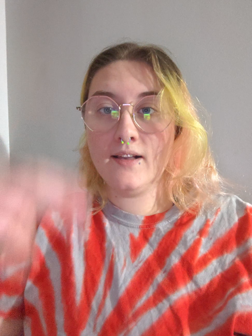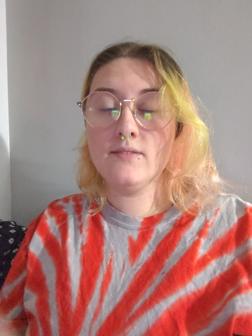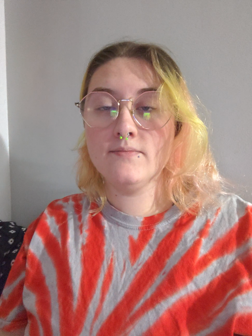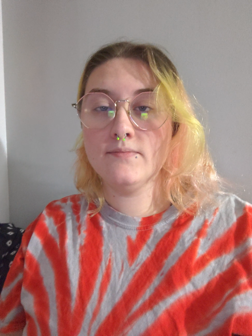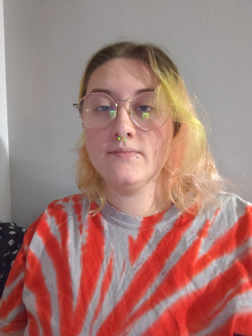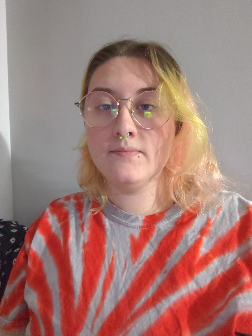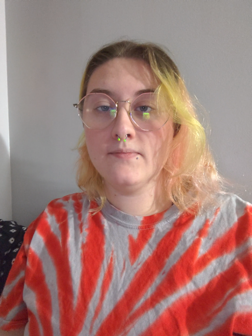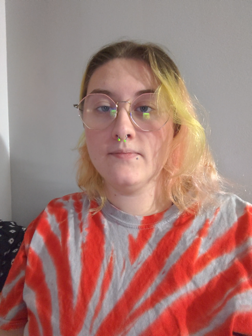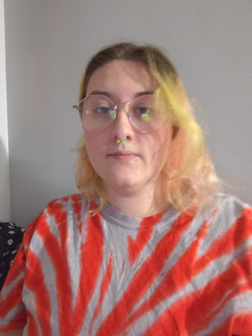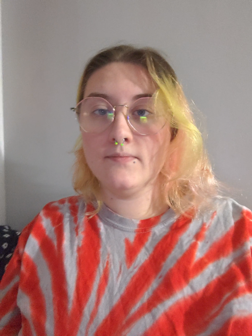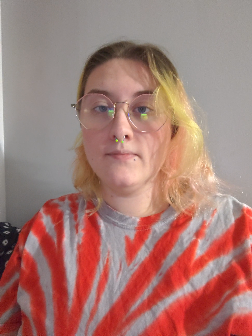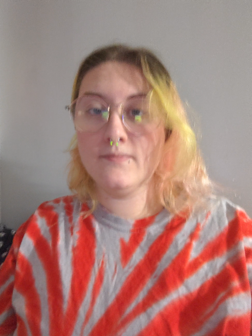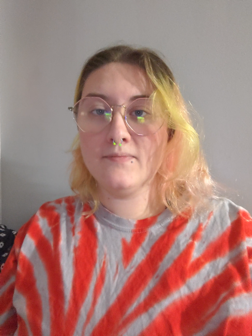beside